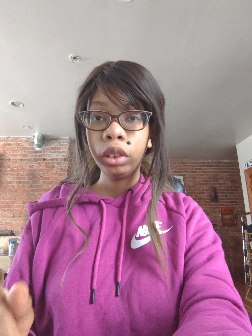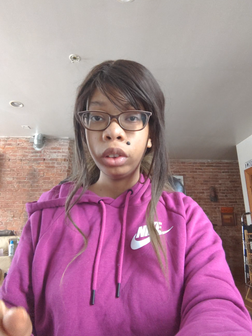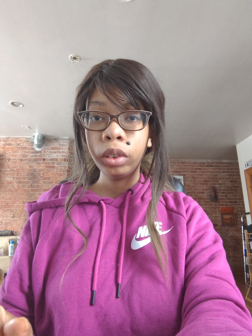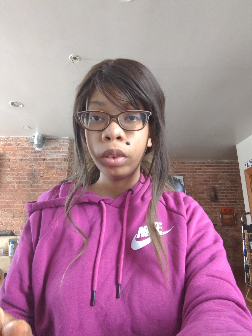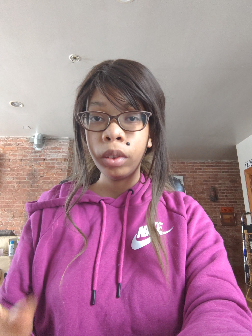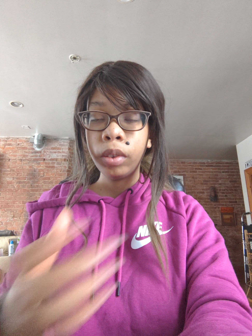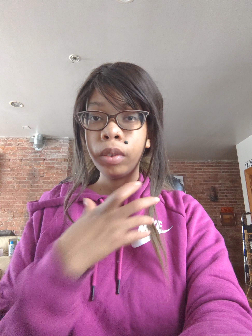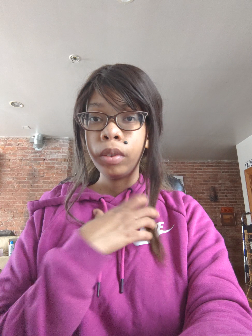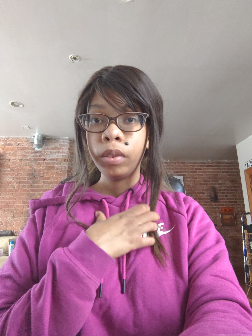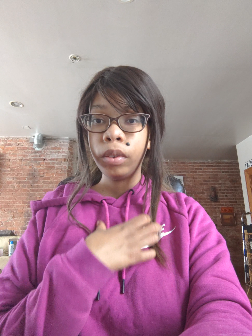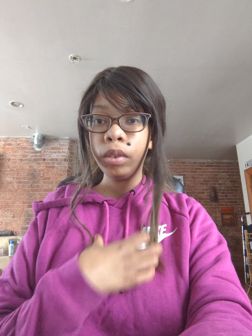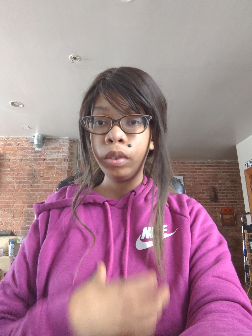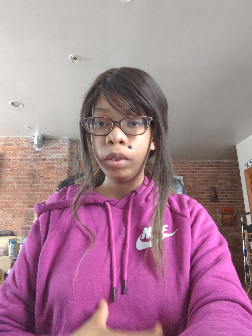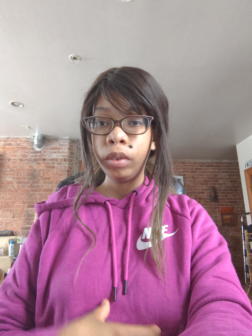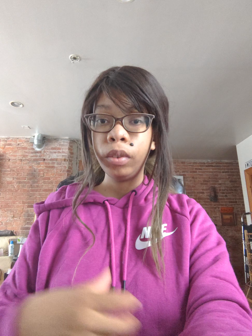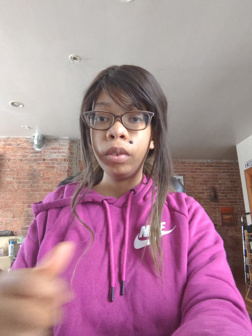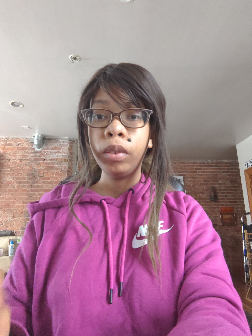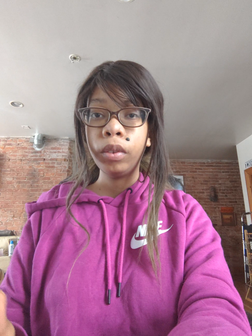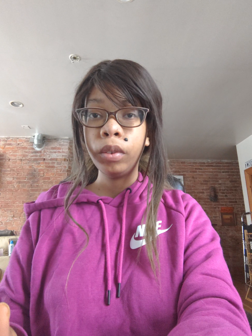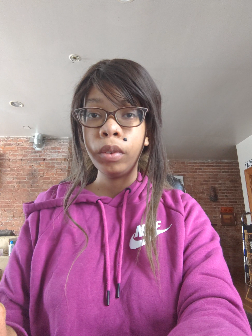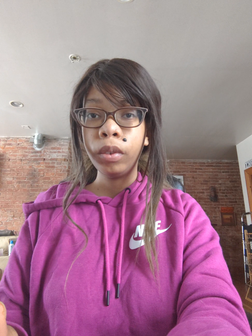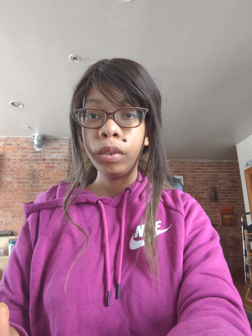hungry